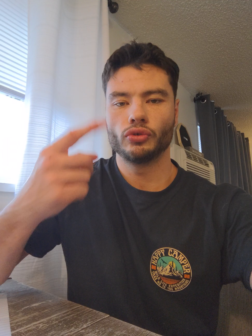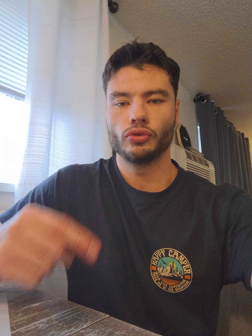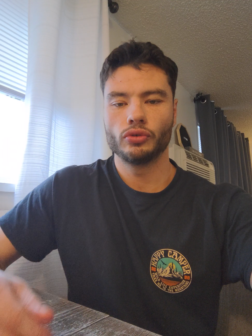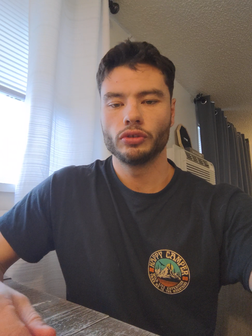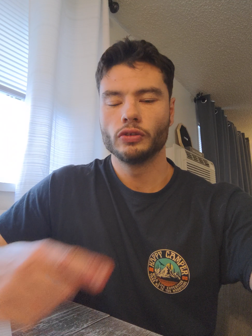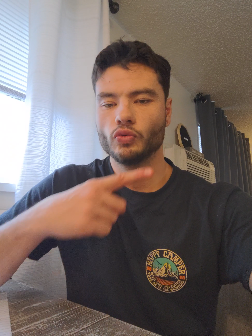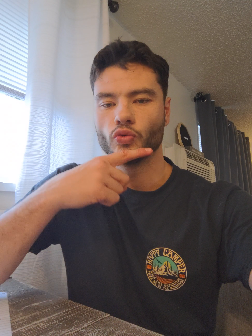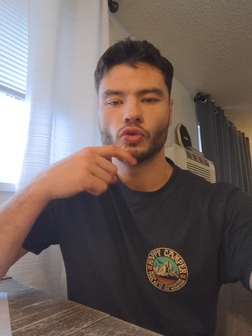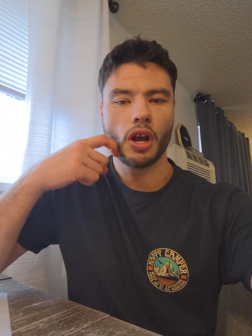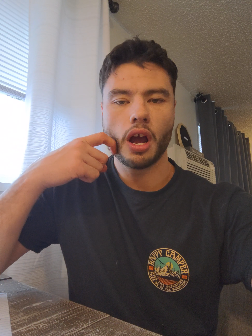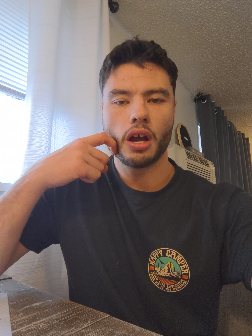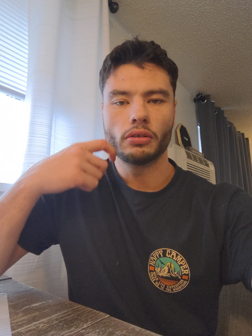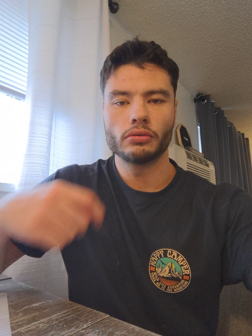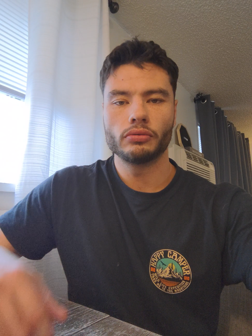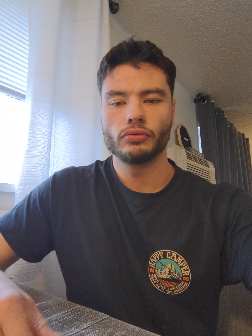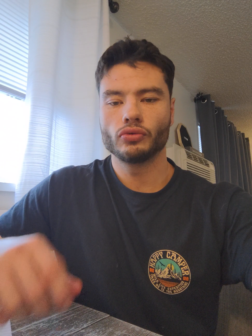dry